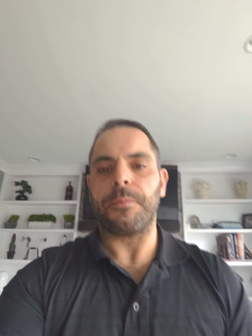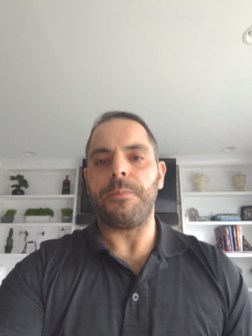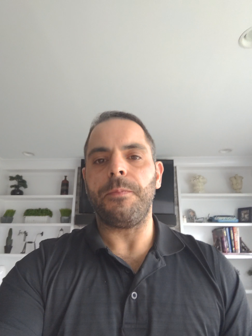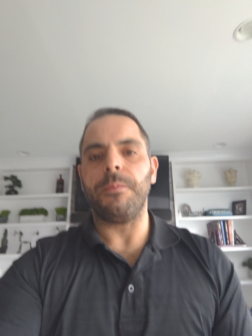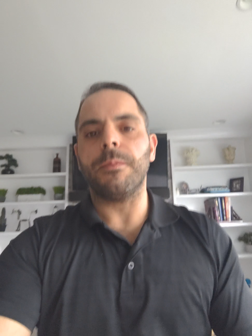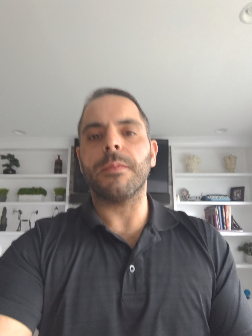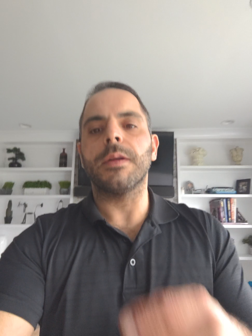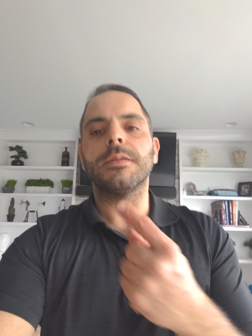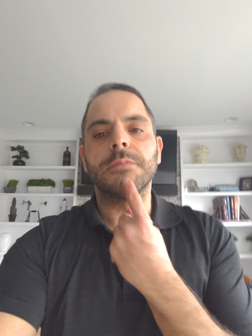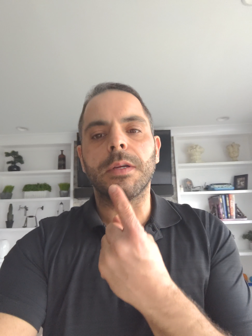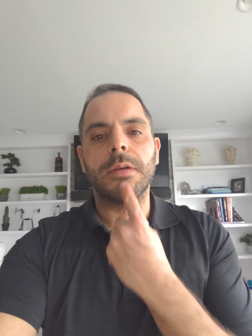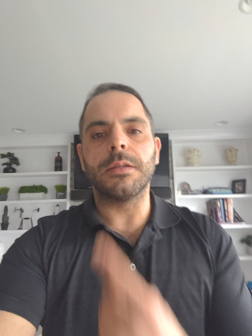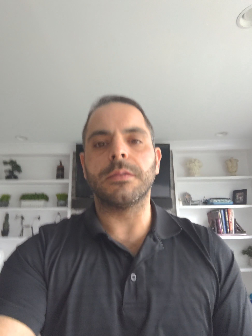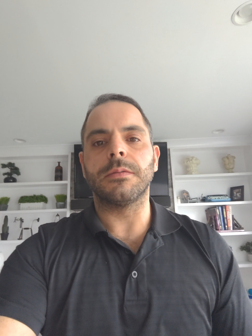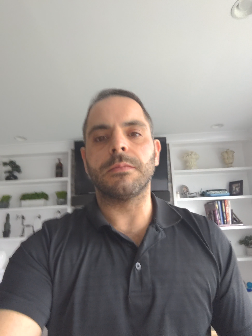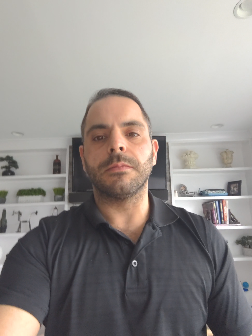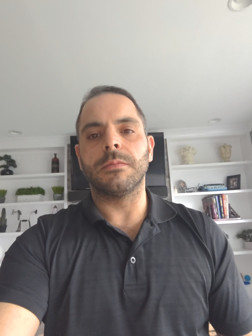say